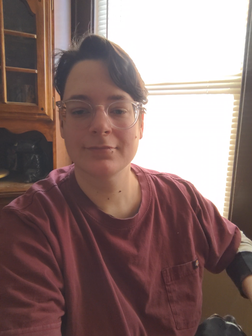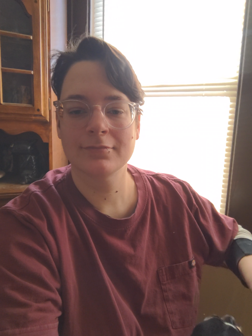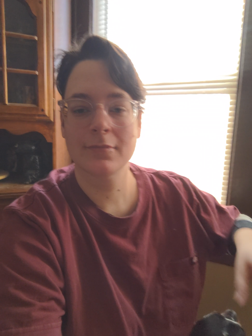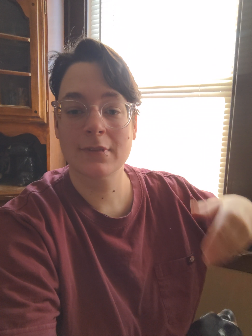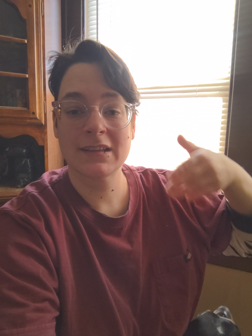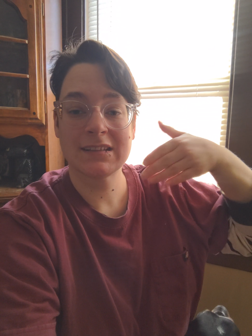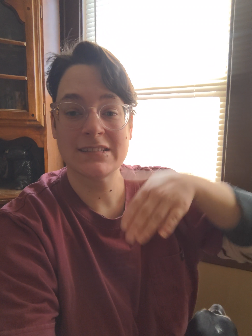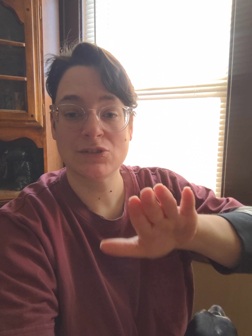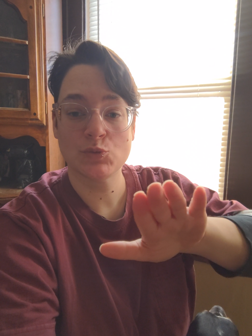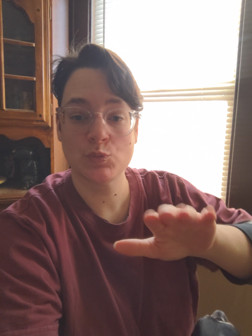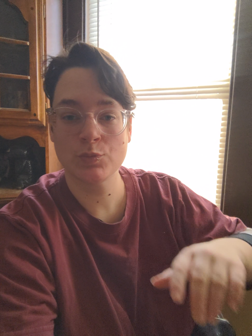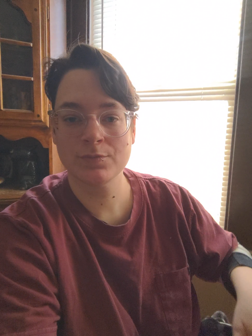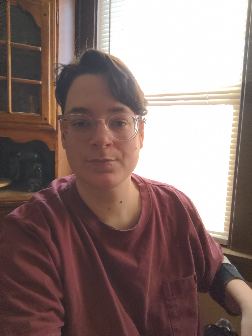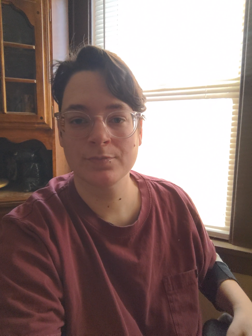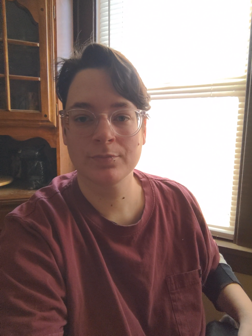into